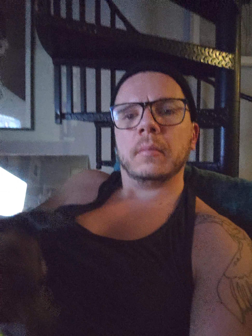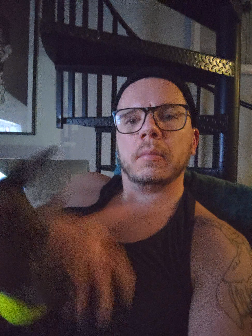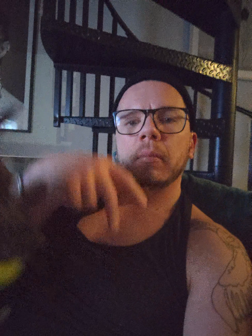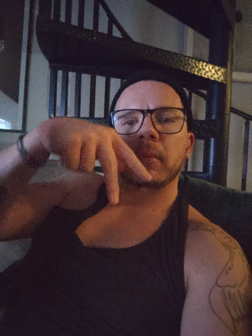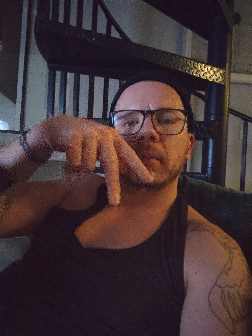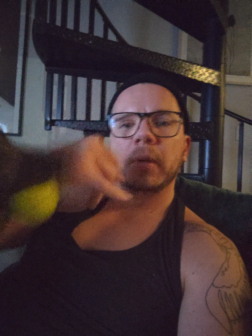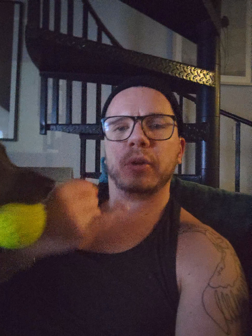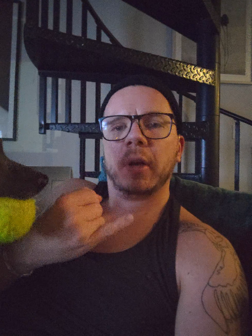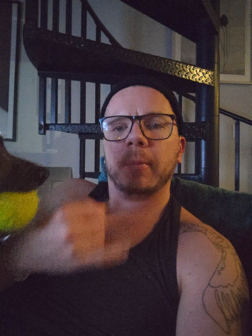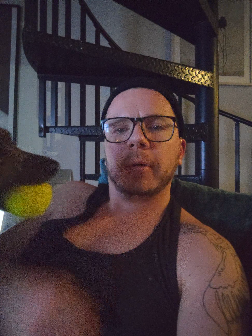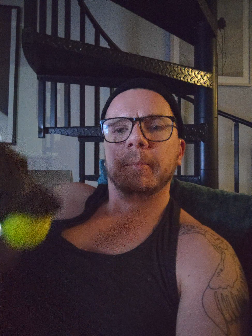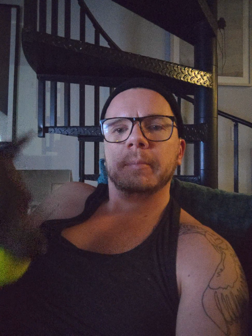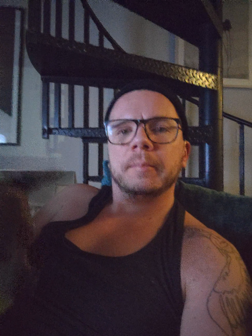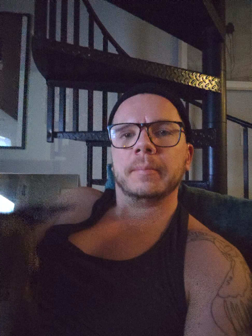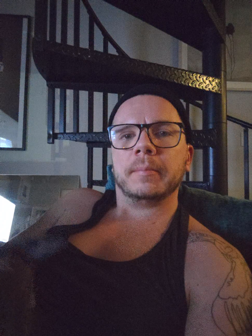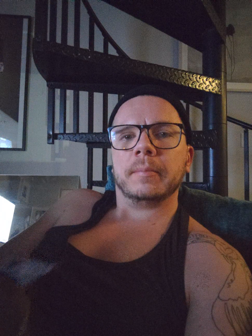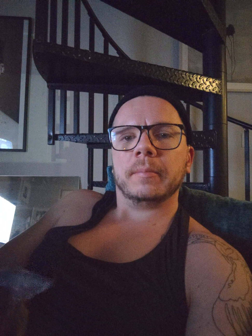pajamas